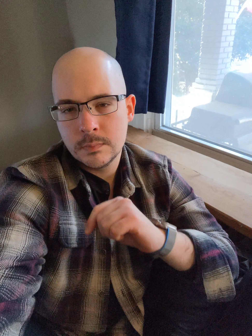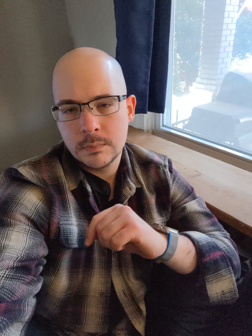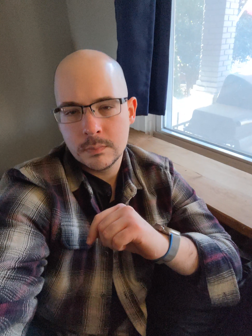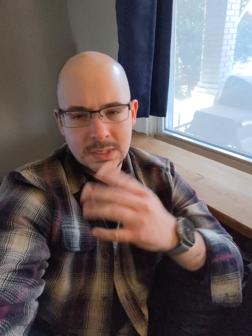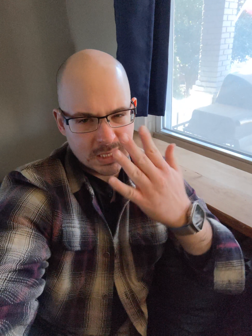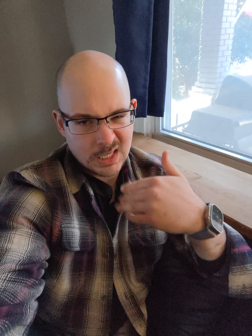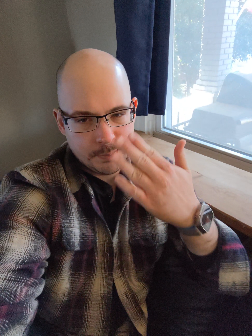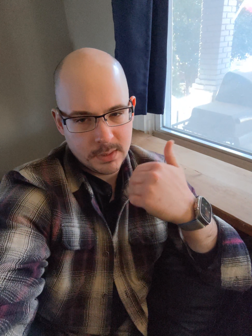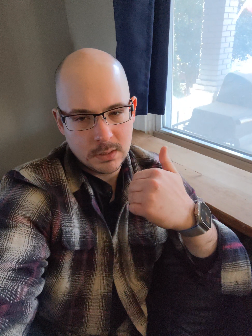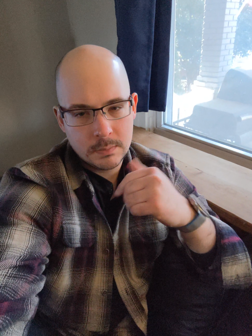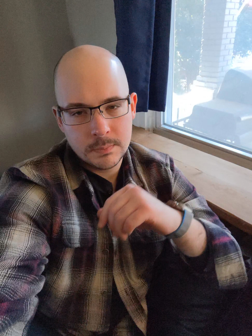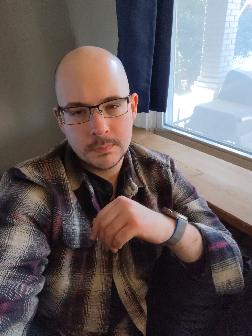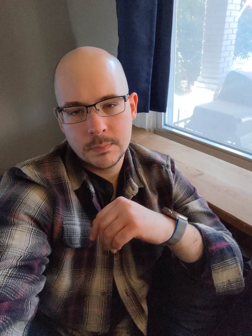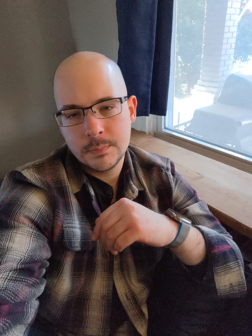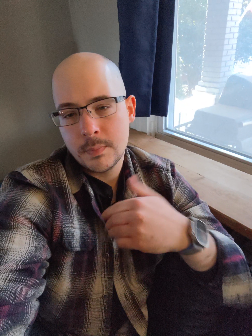sleepy